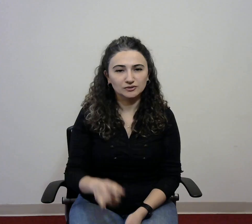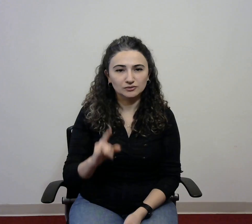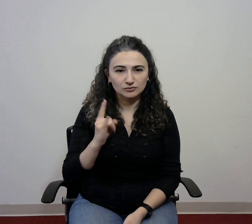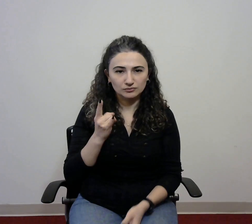uşaq